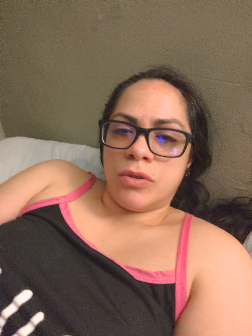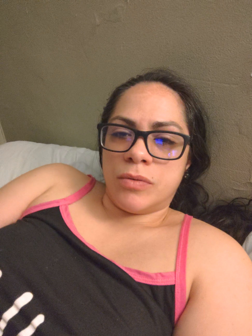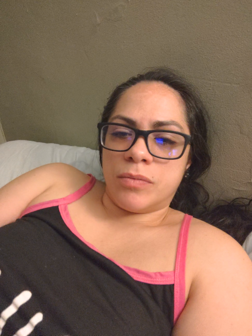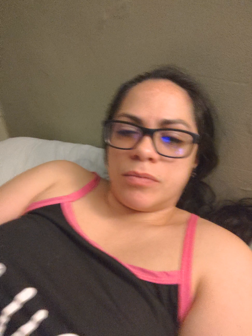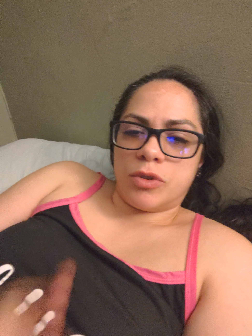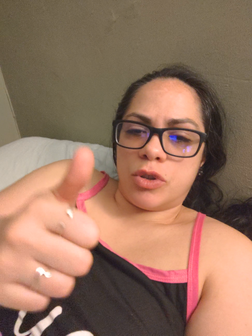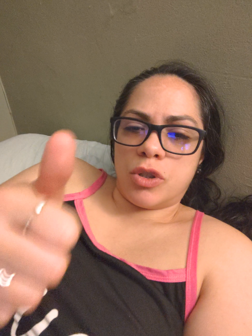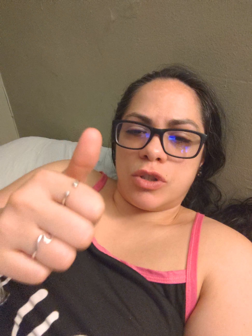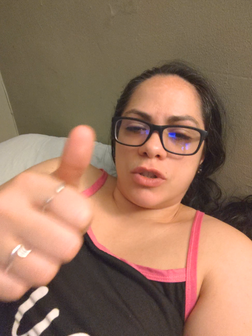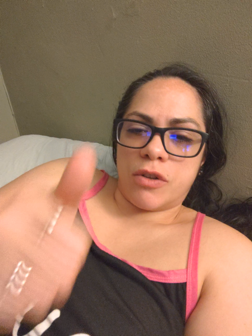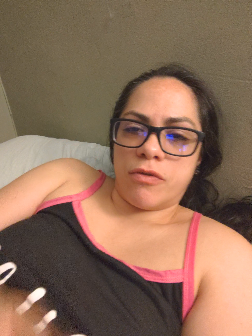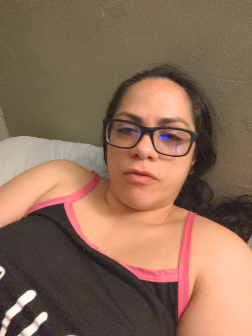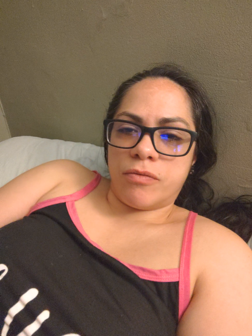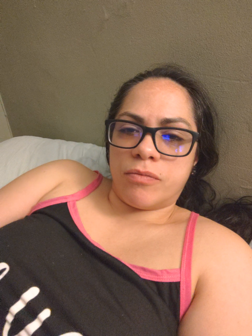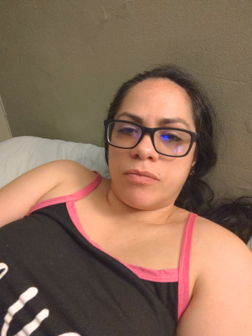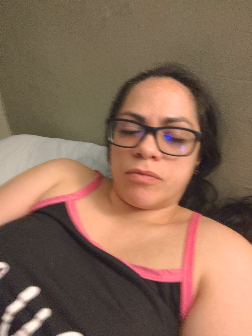yourself